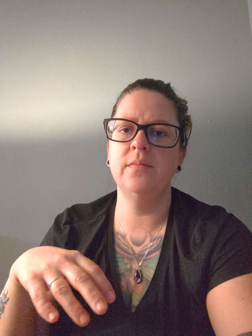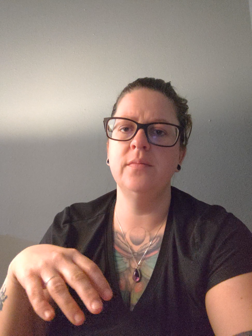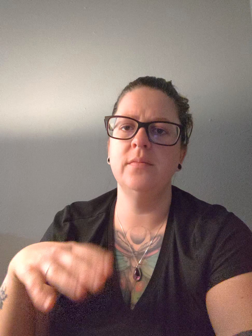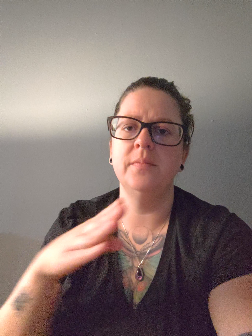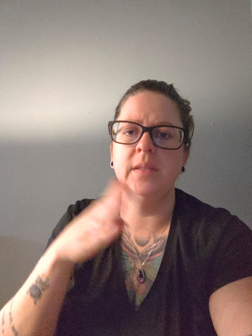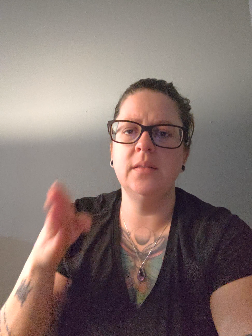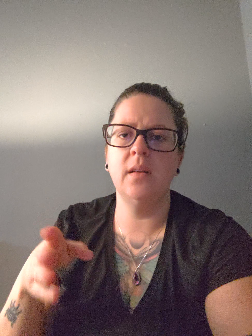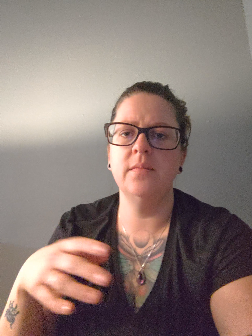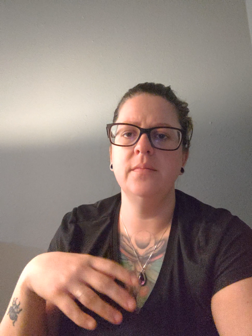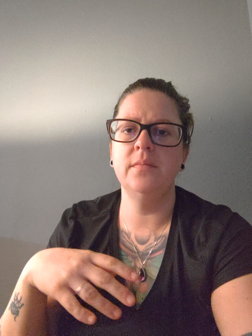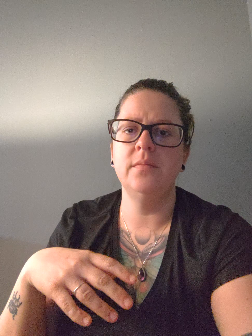beside